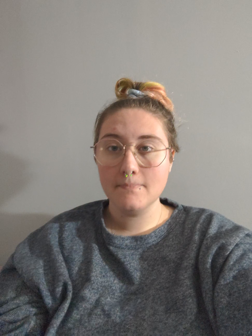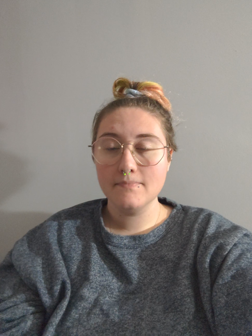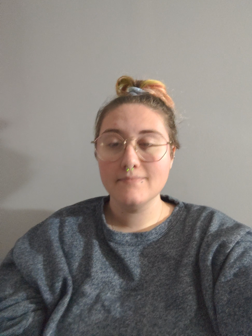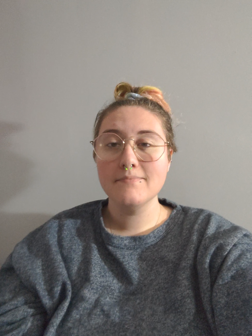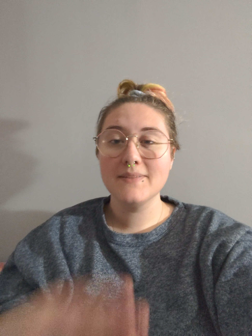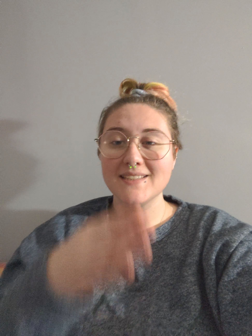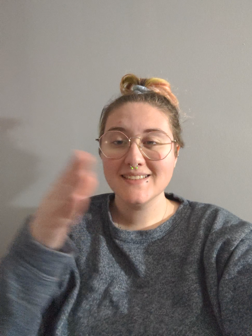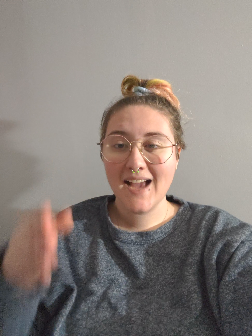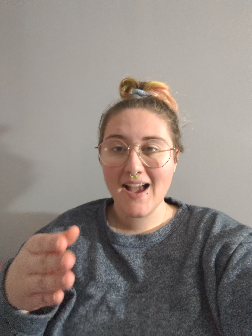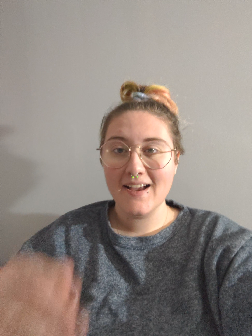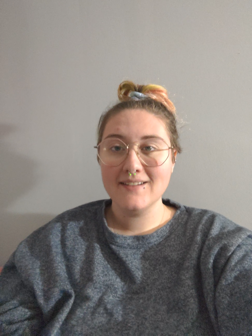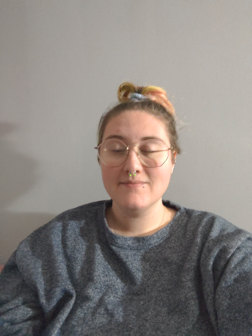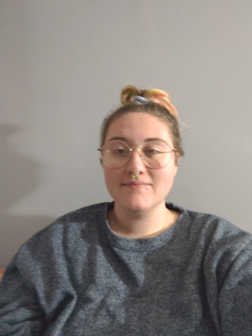beside